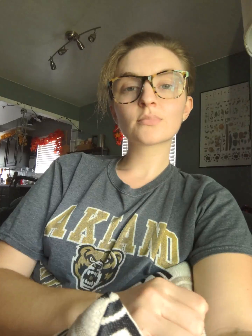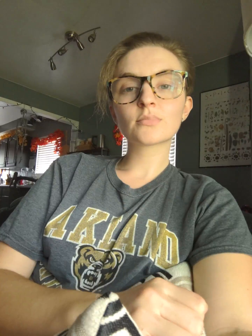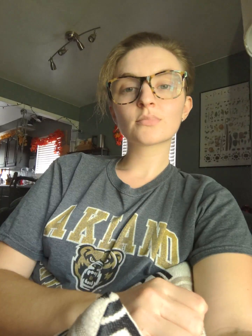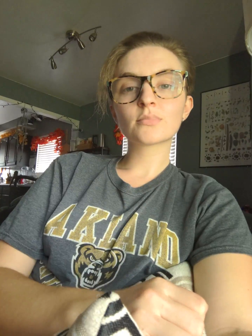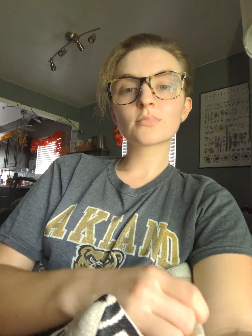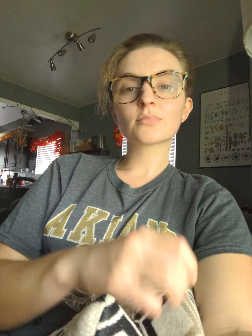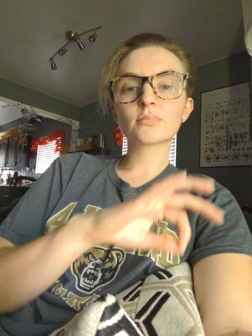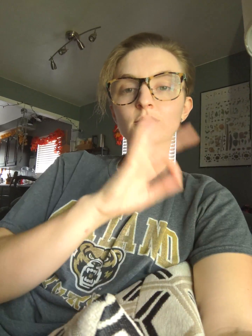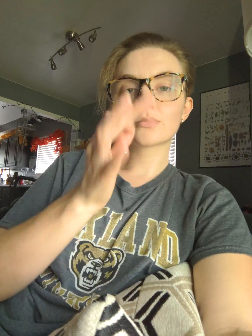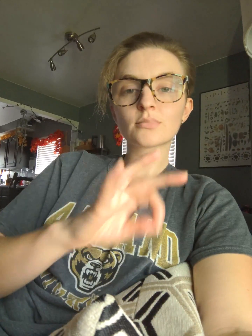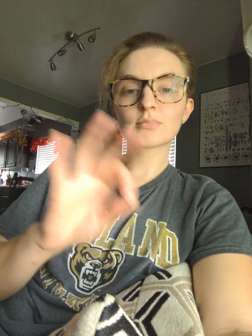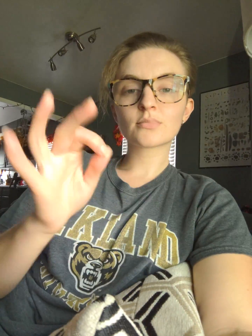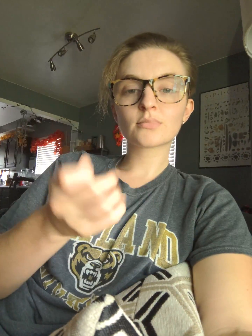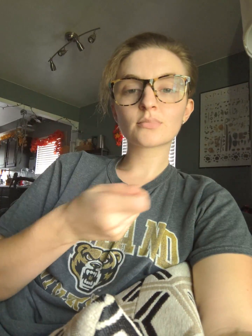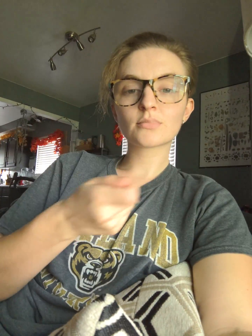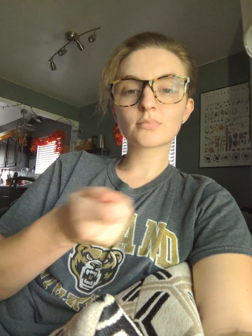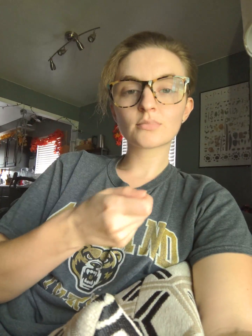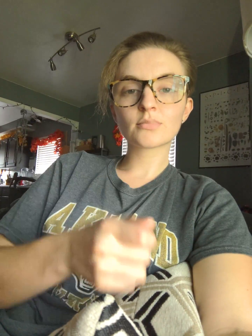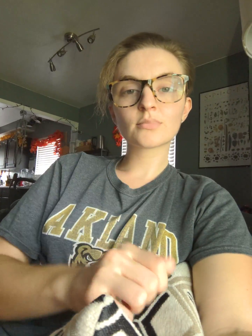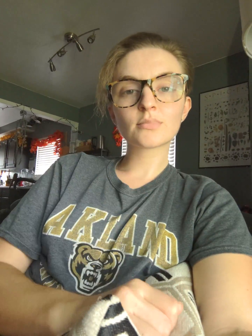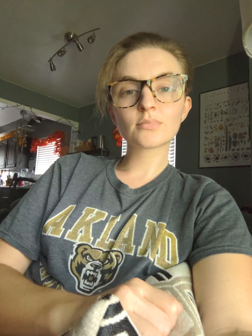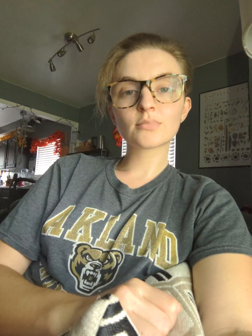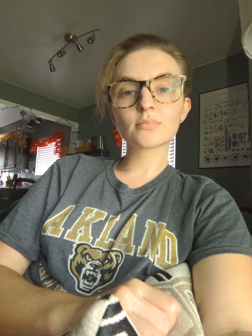hose